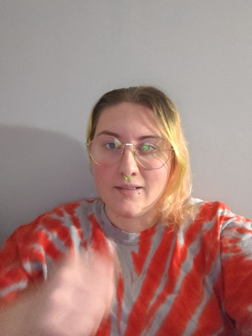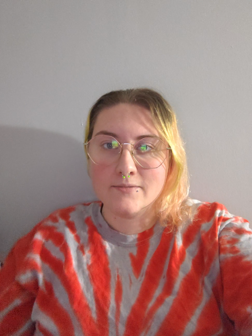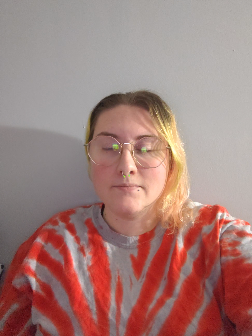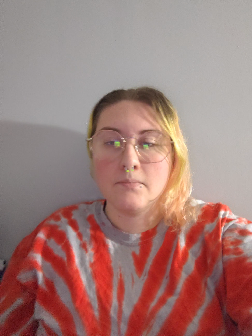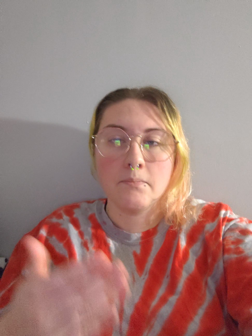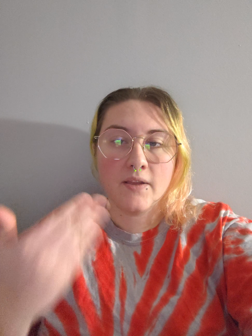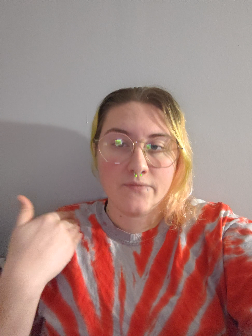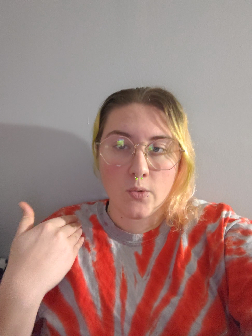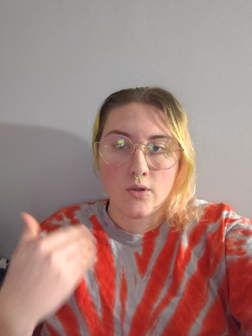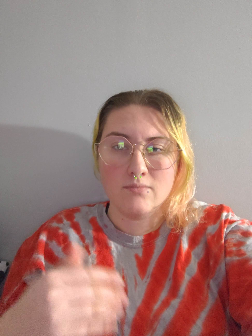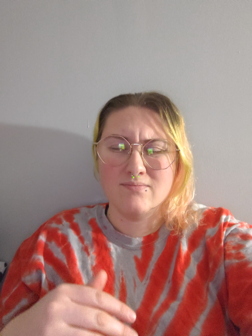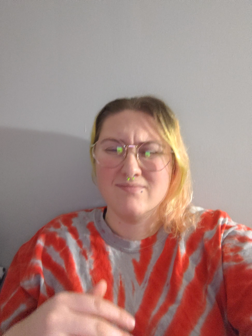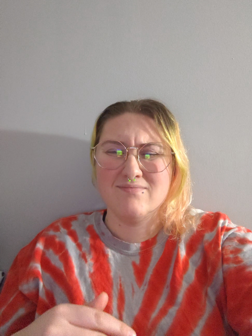before